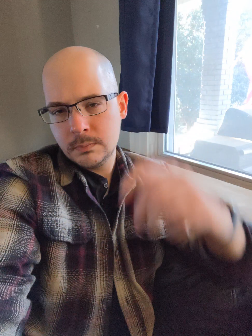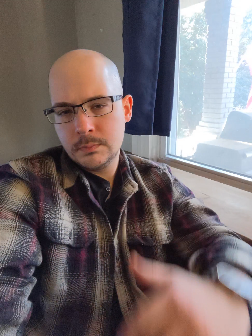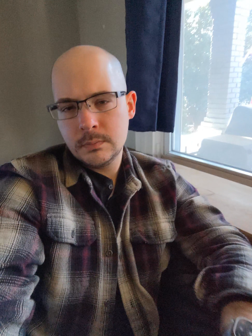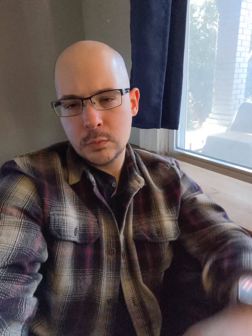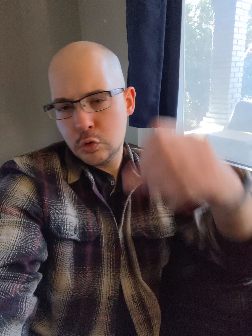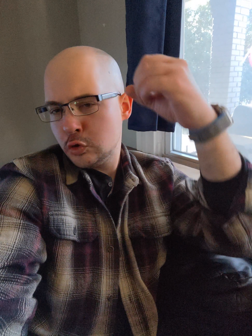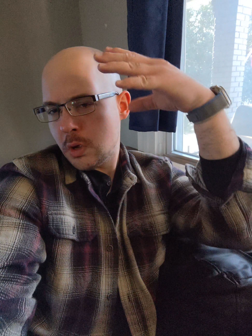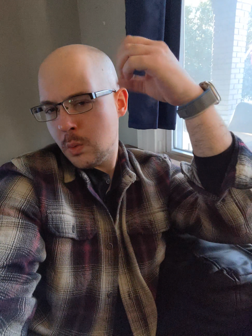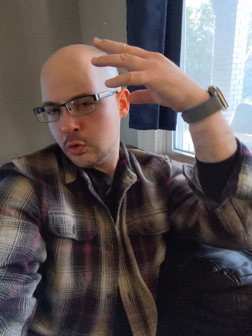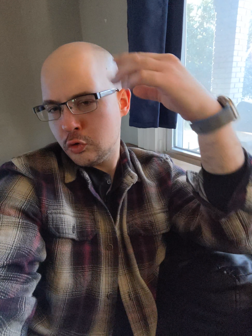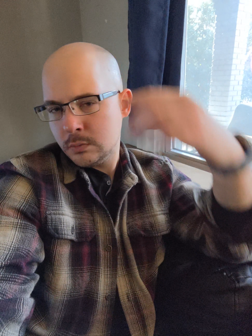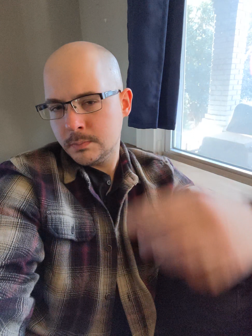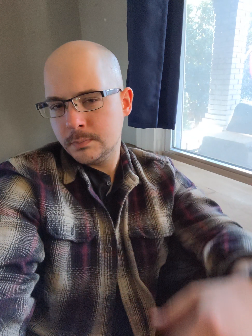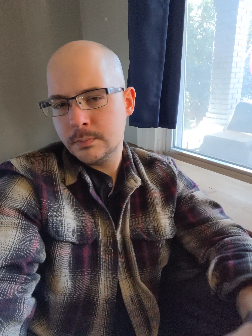shower